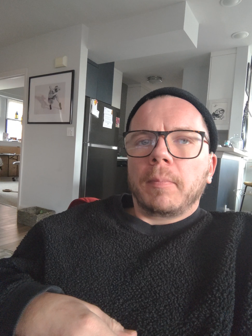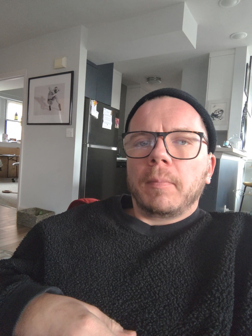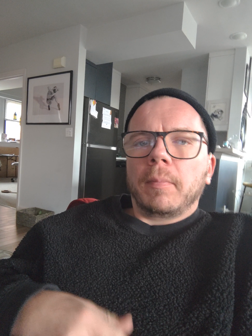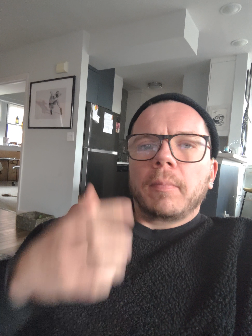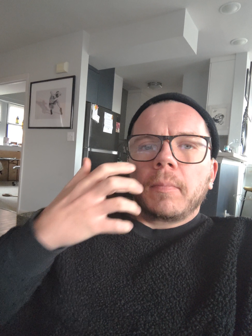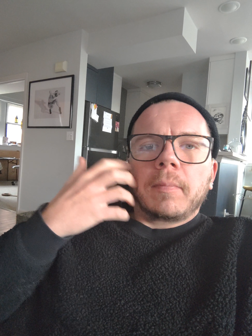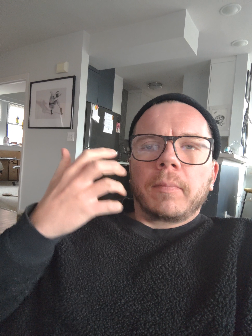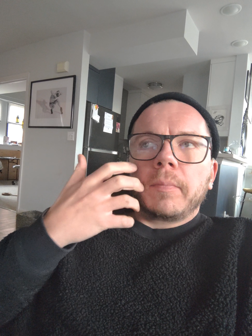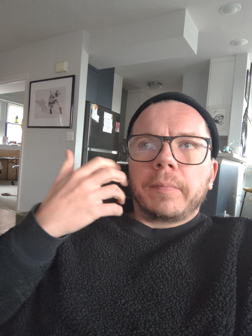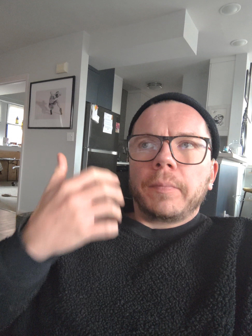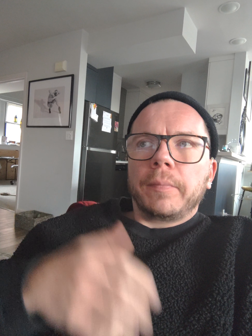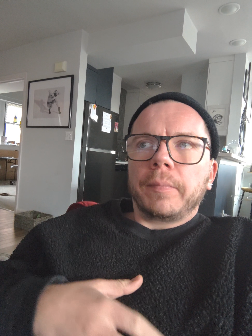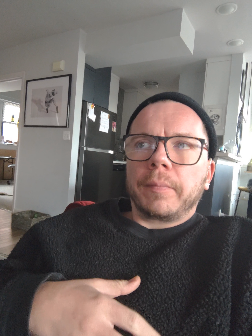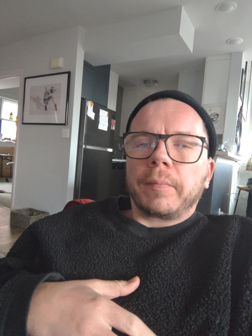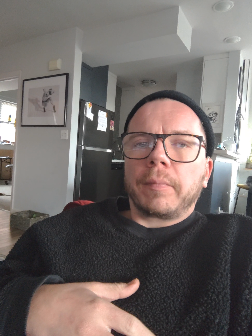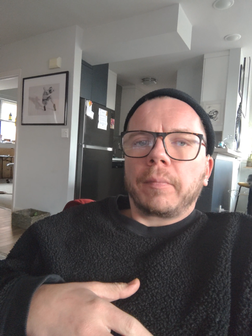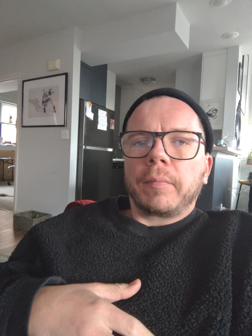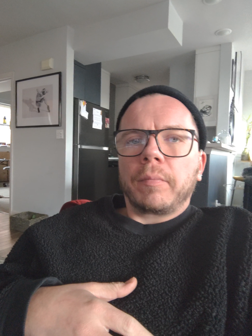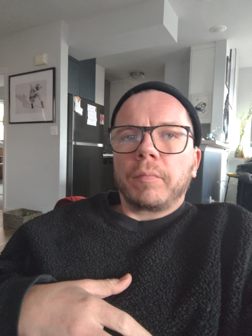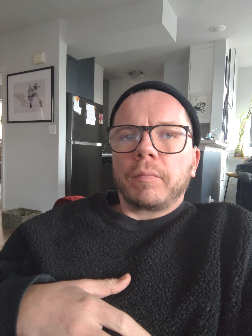tiger